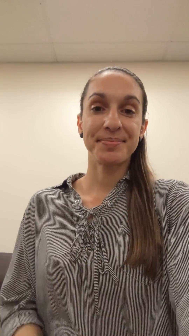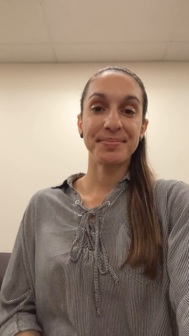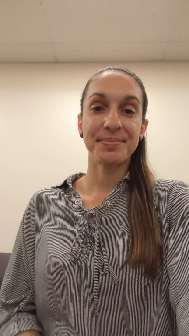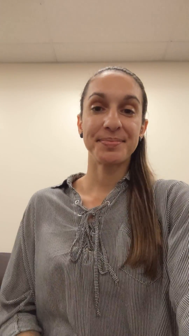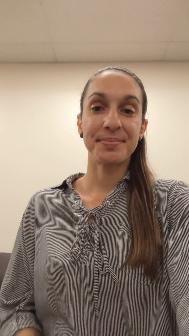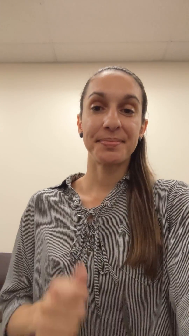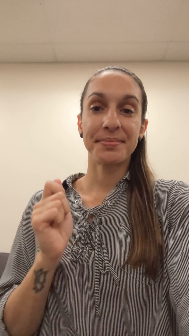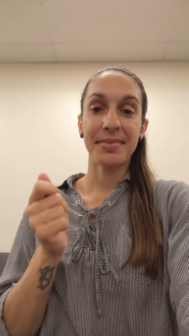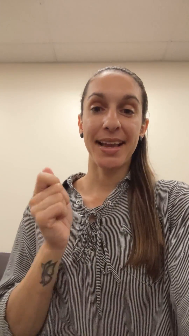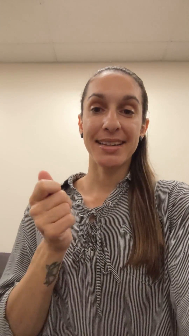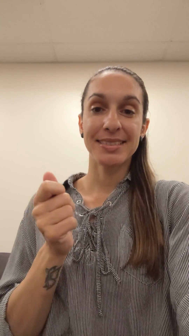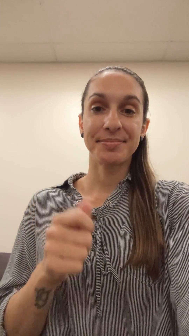bat